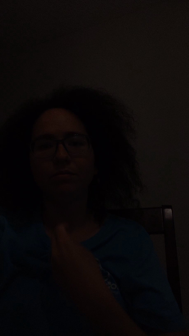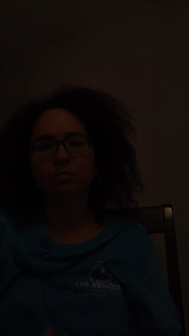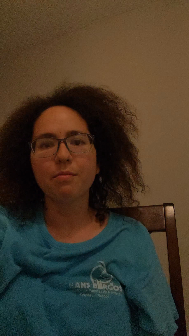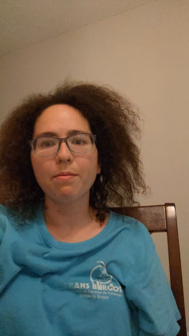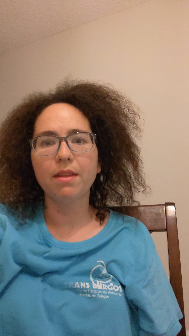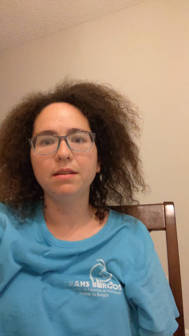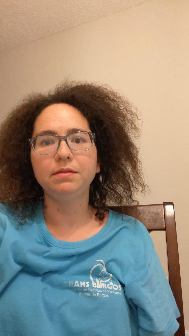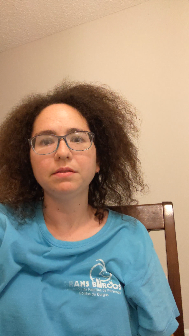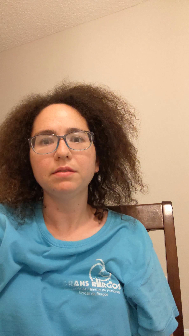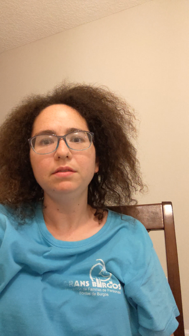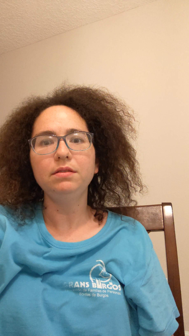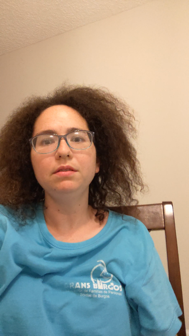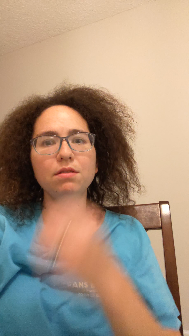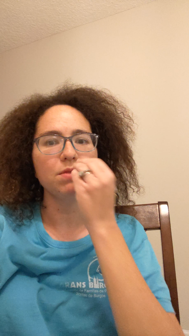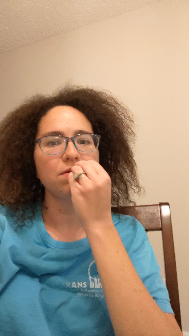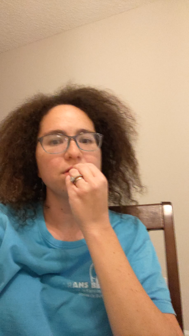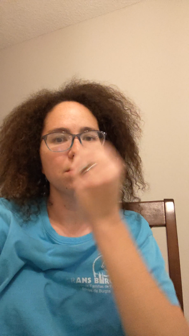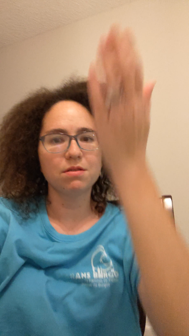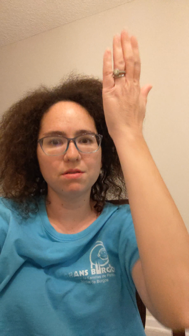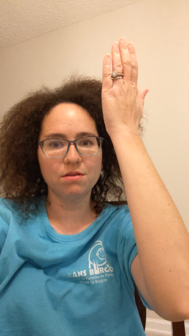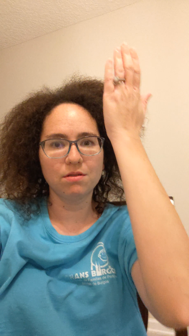breakfast